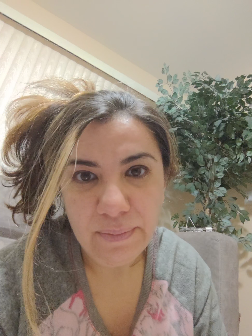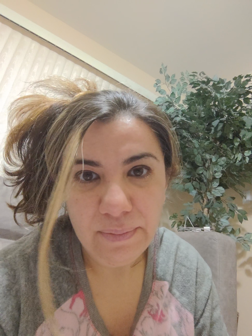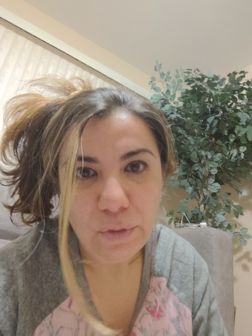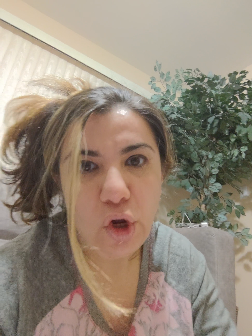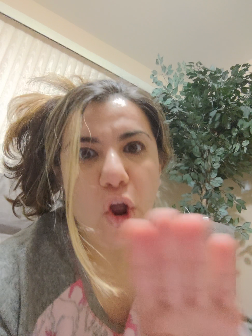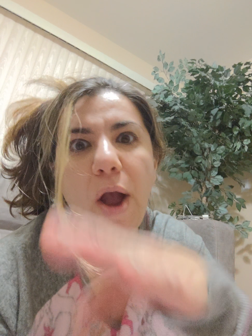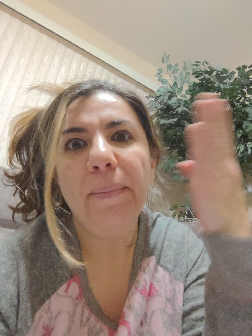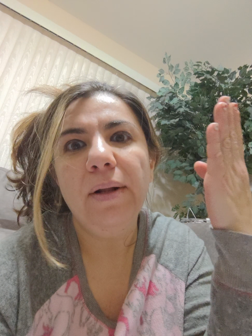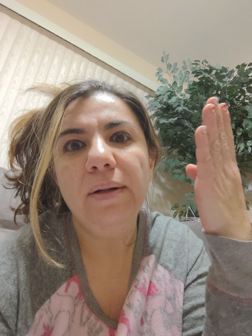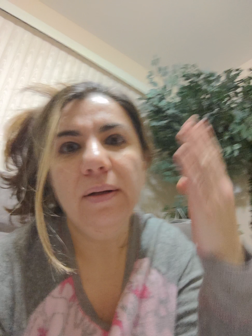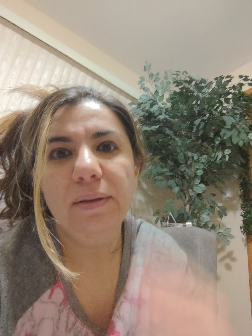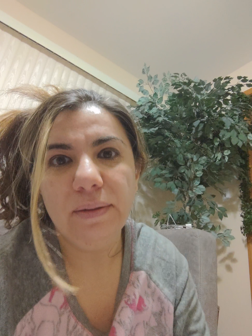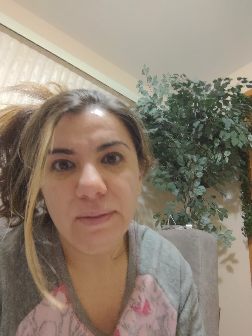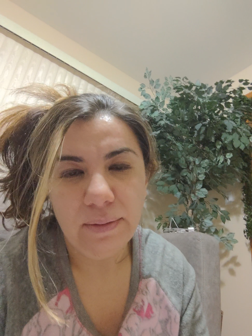open